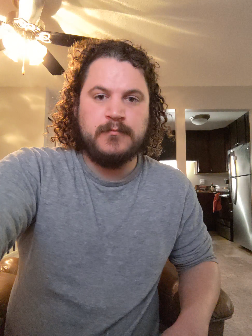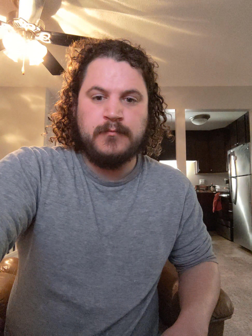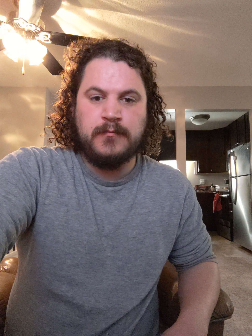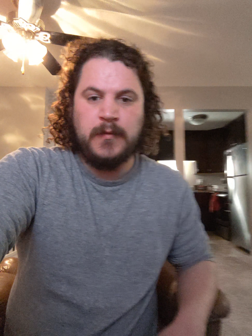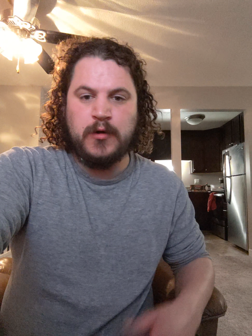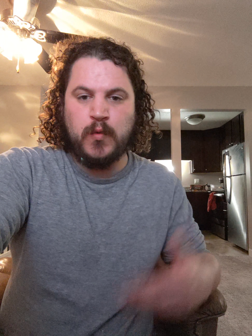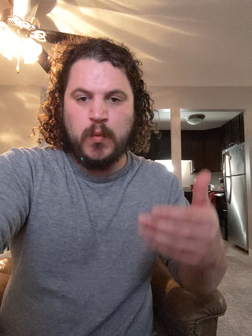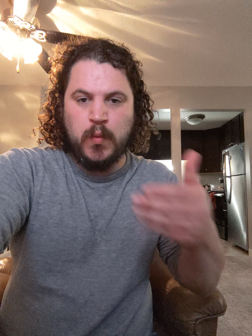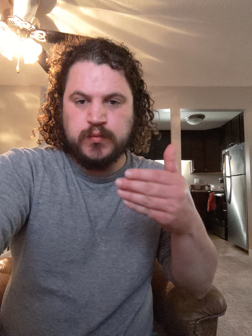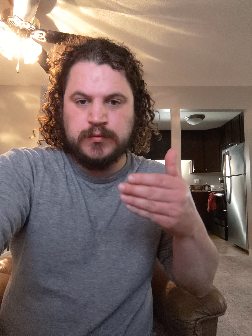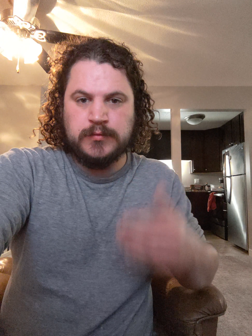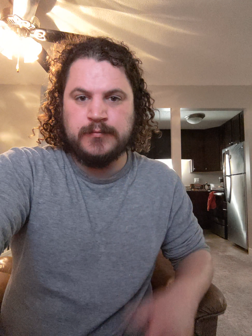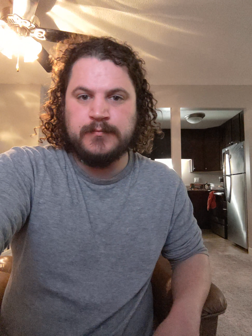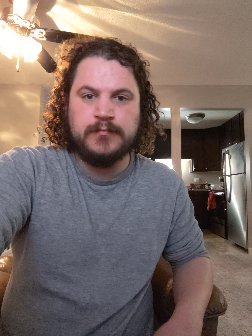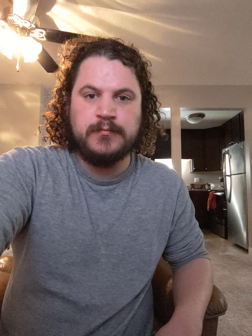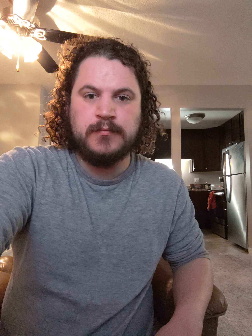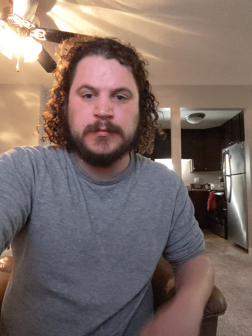close